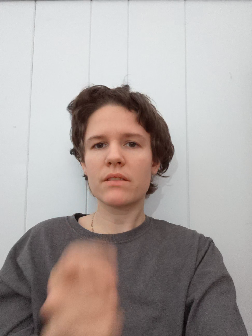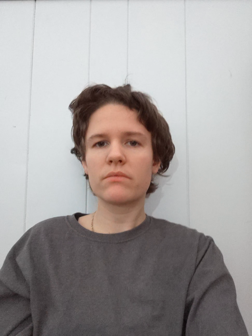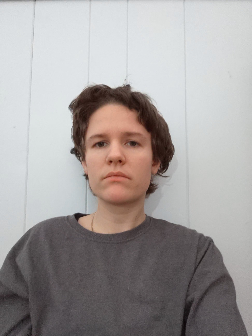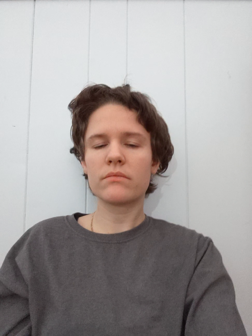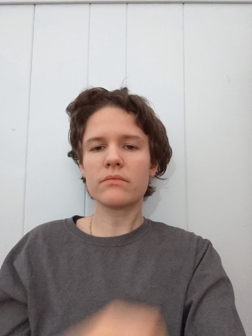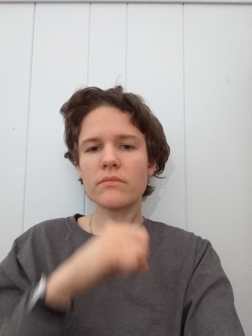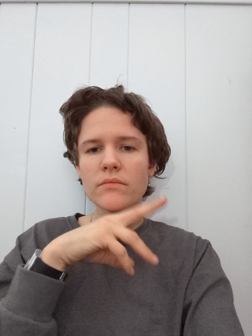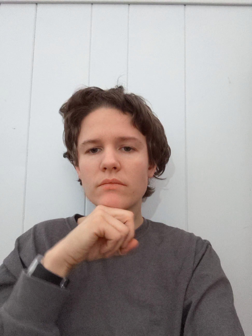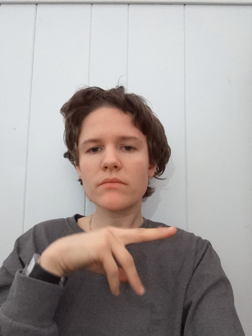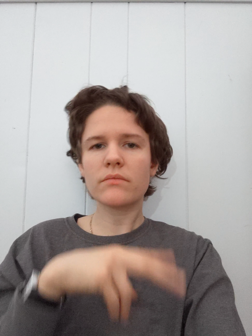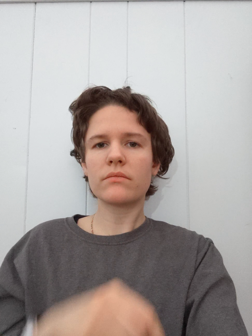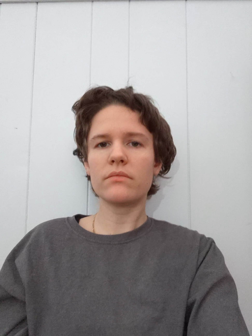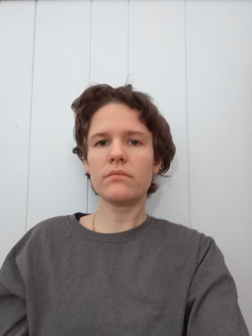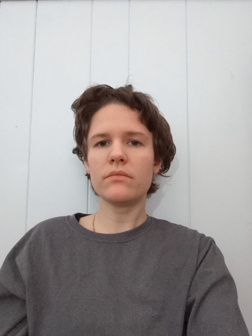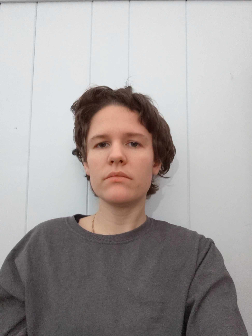frog